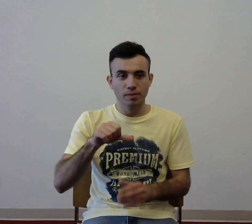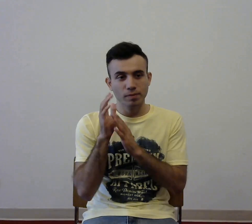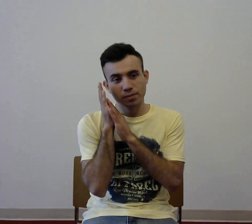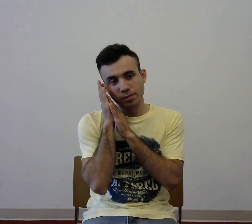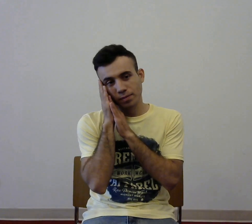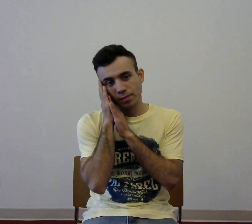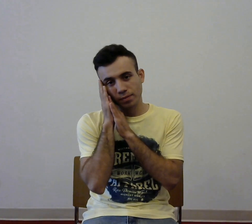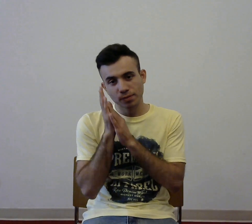yatmaq